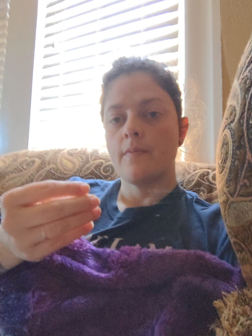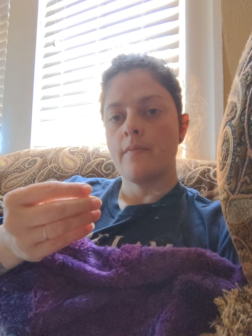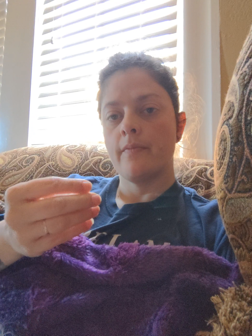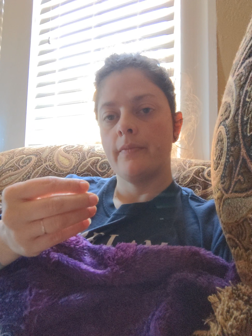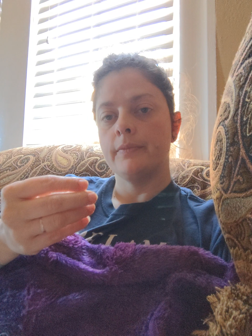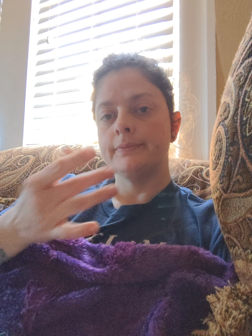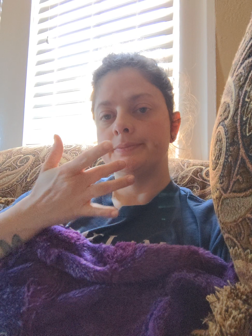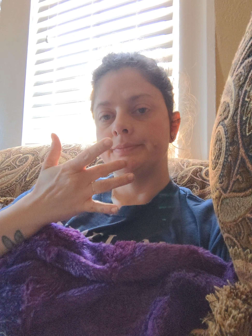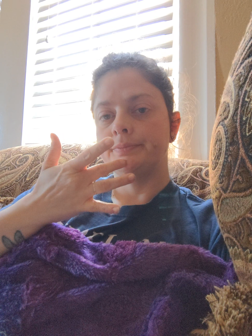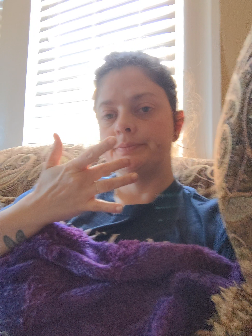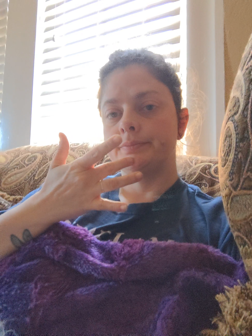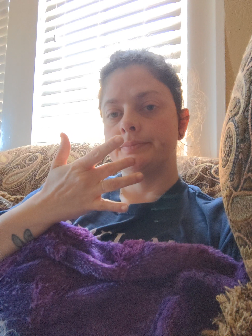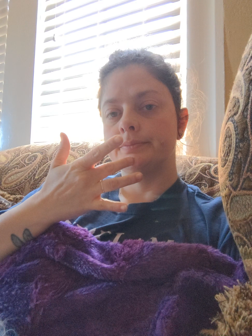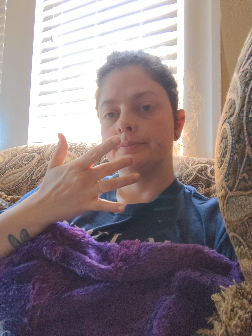taste